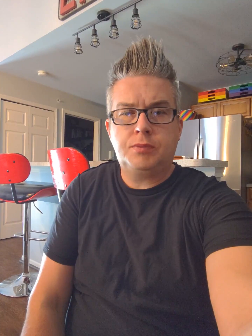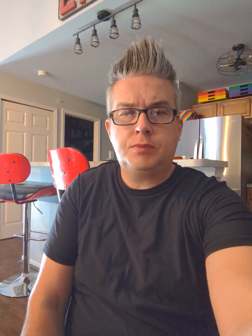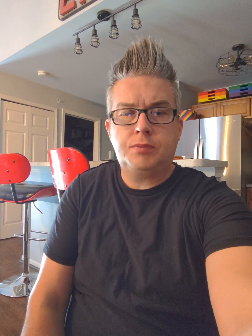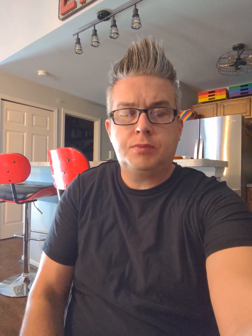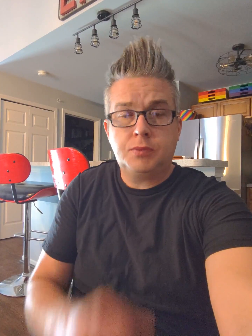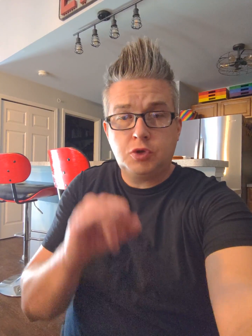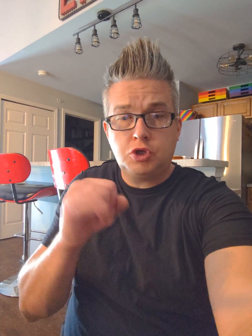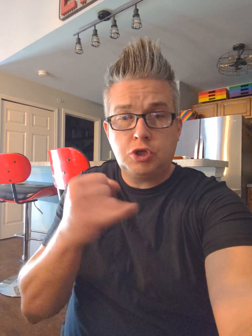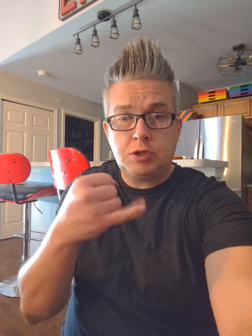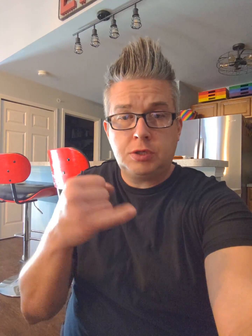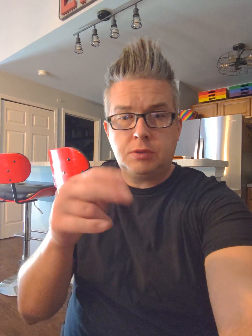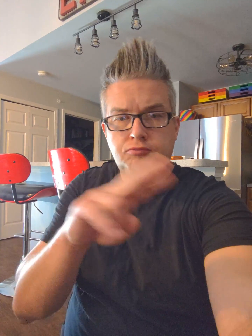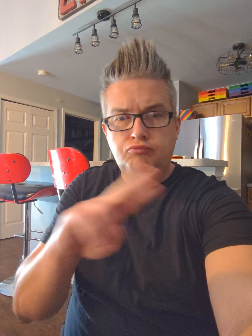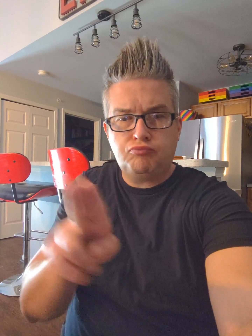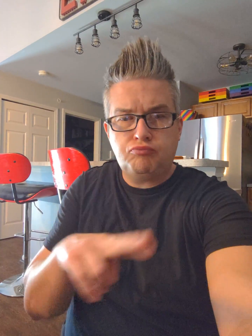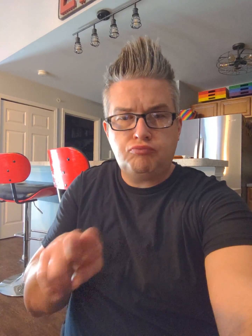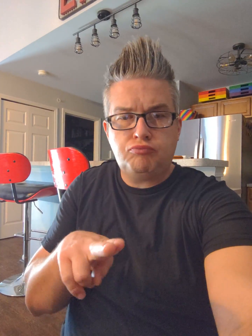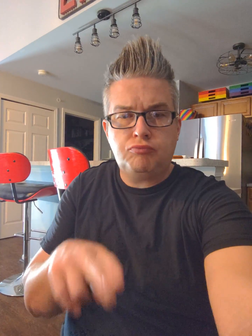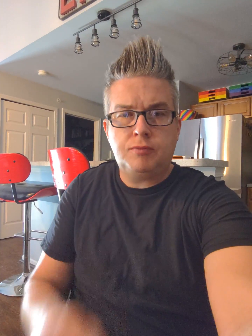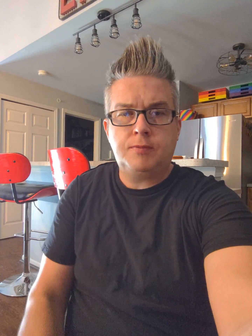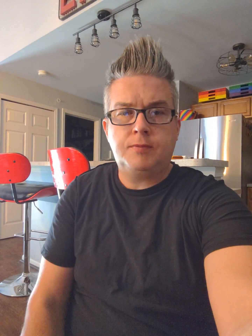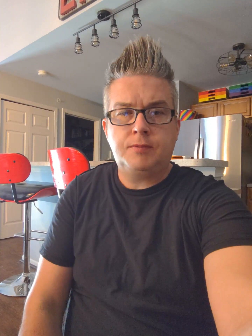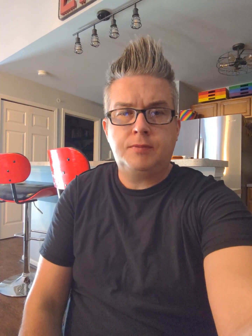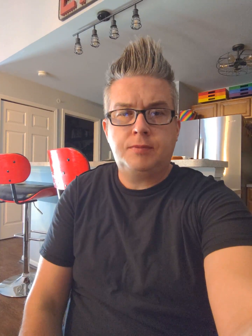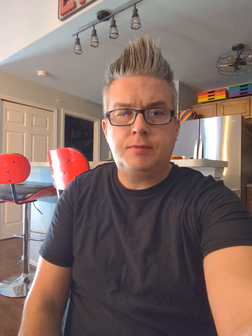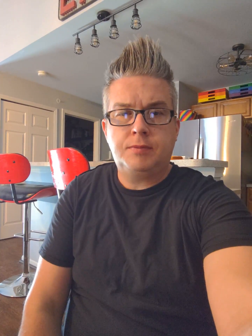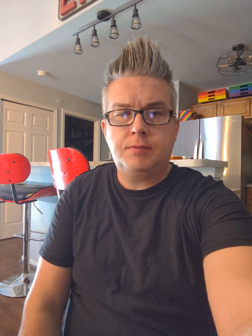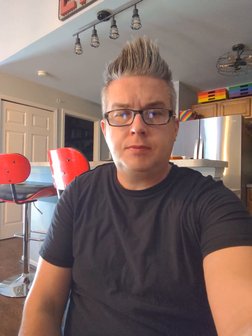jelly